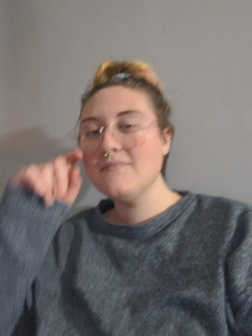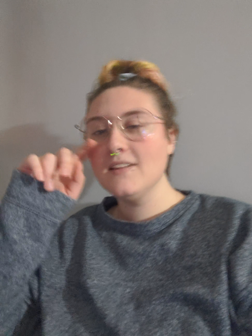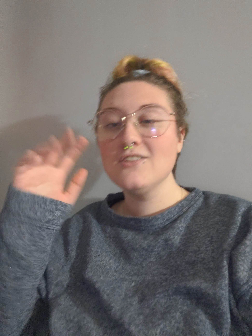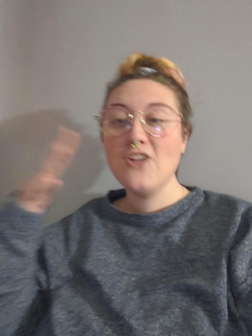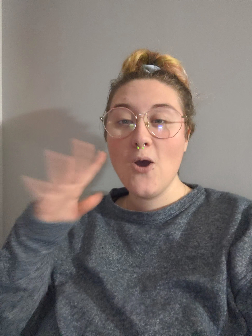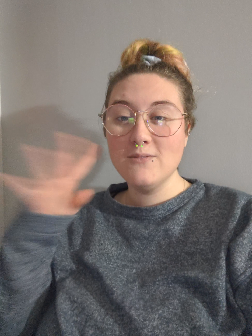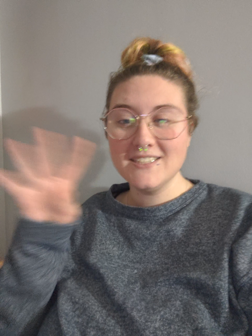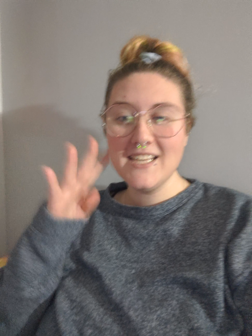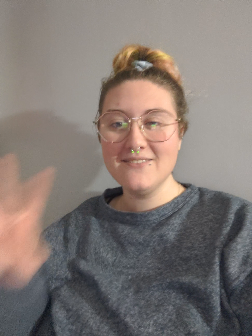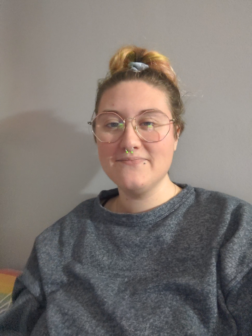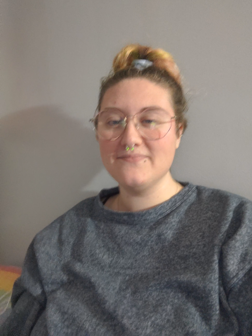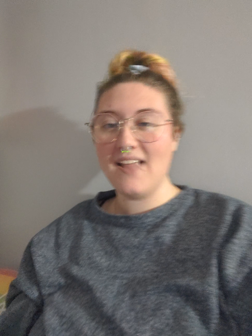noisy